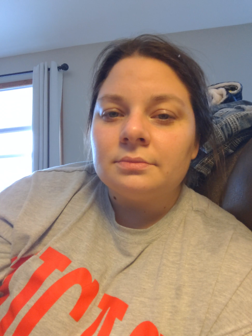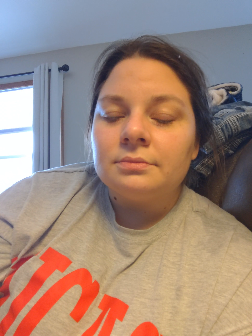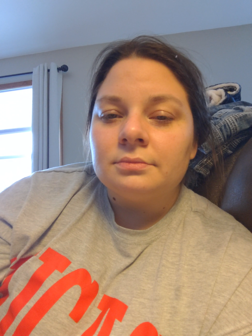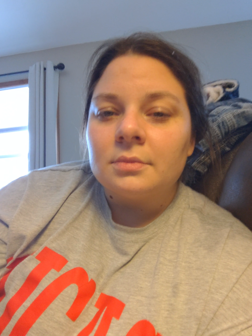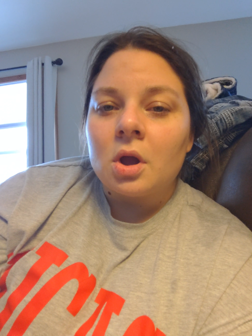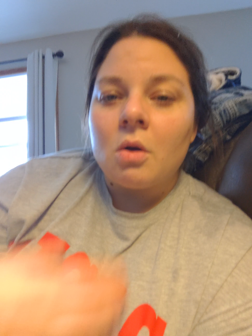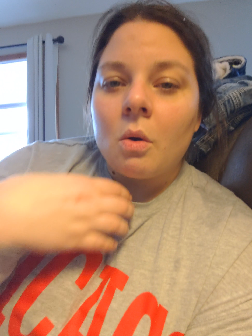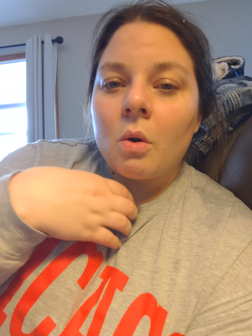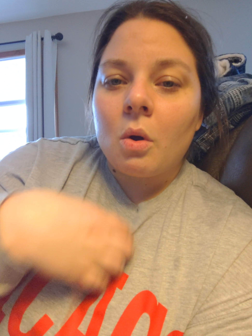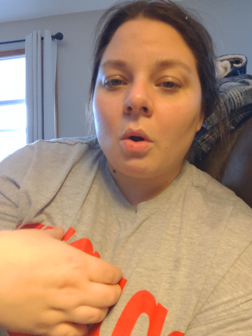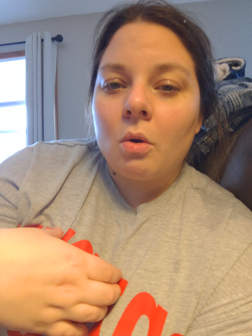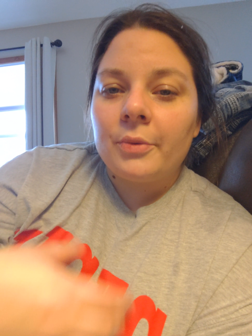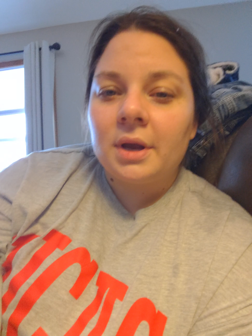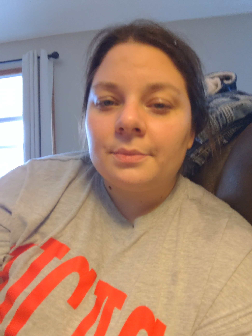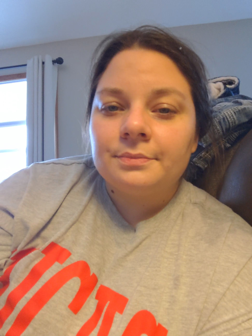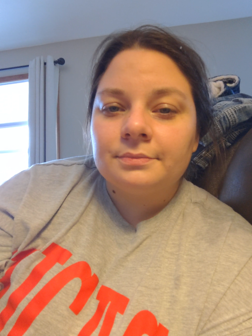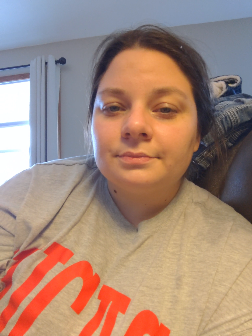hungry